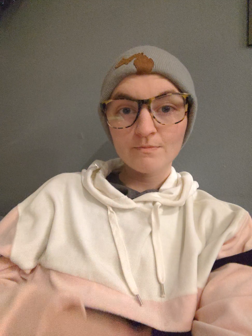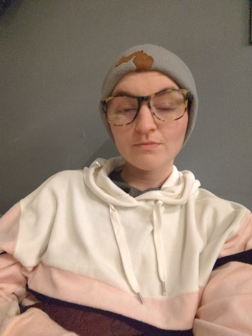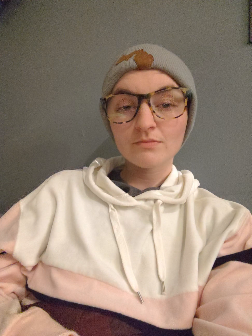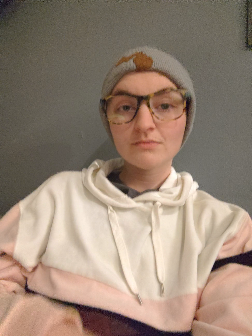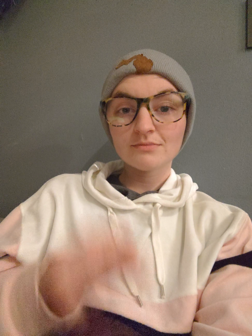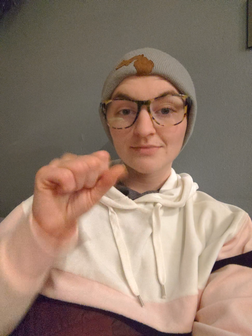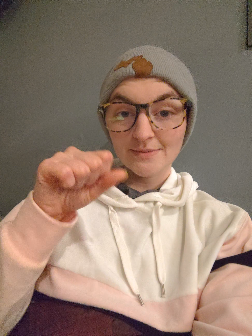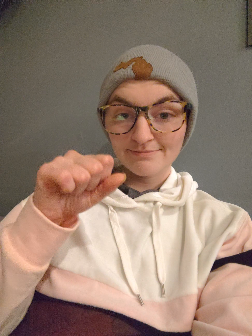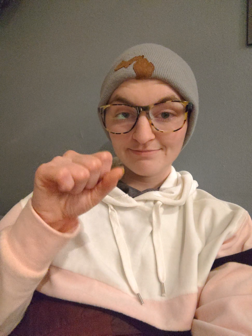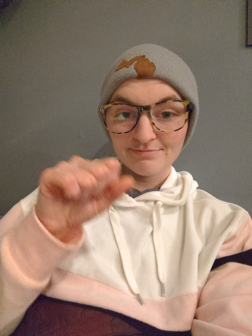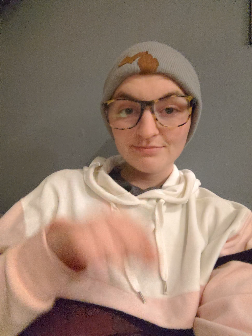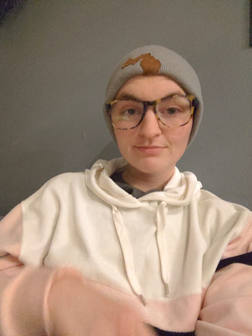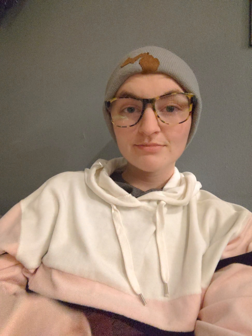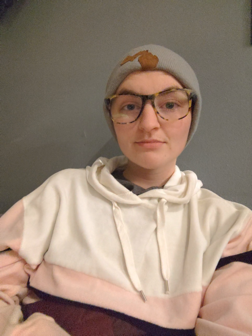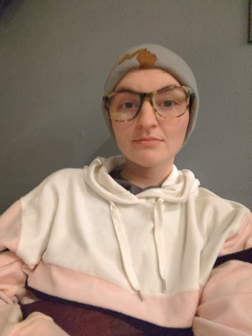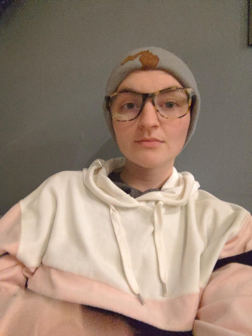yes